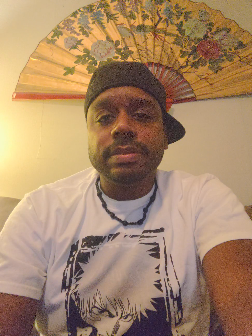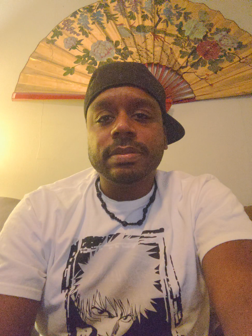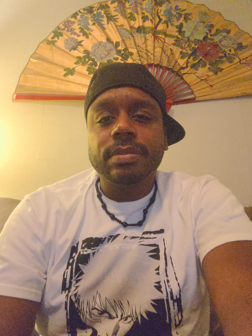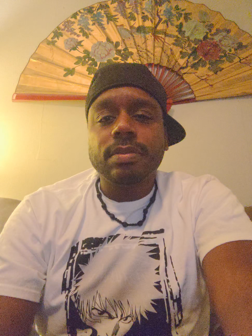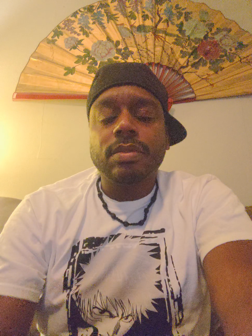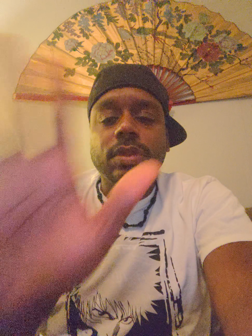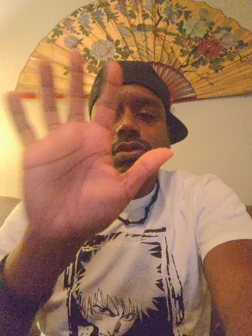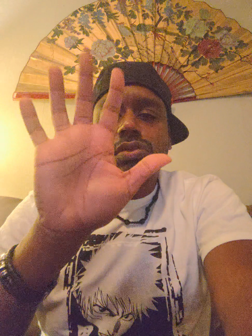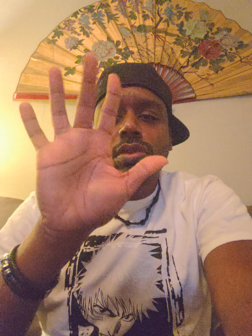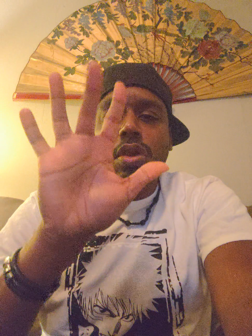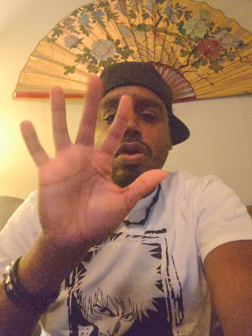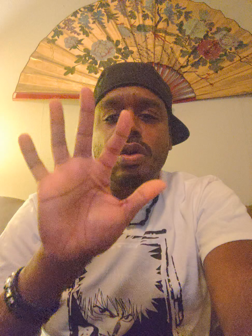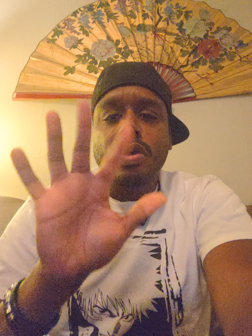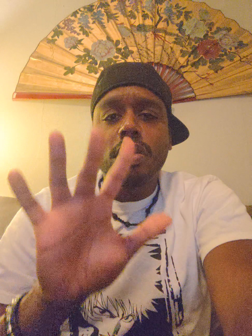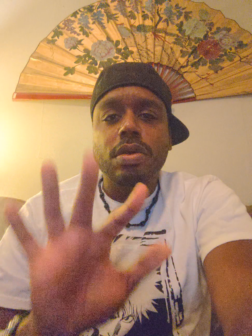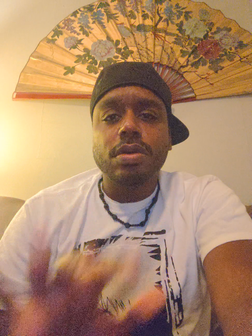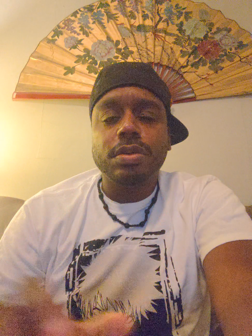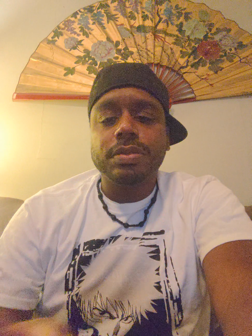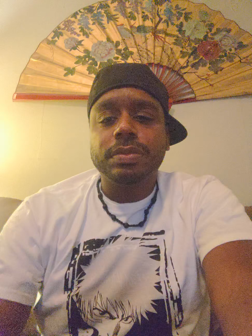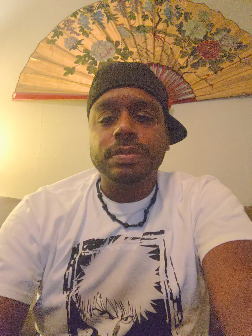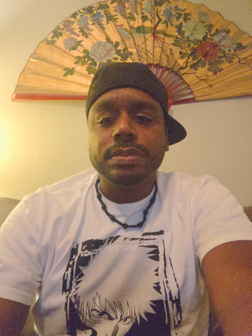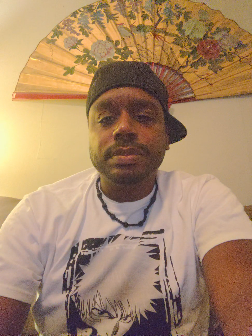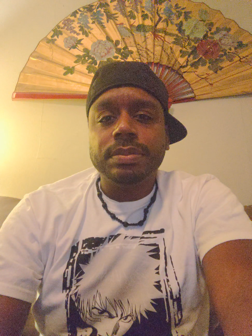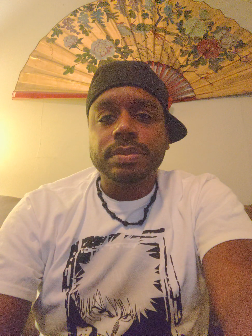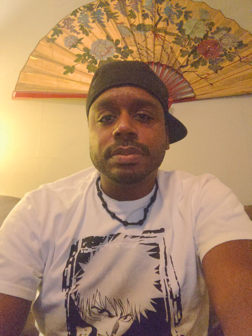snow